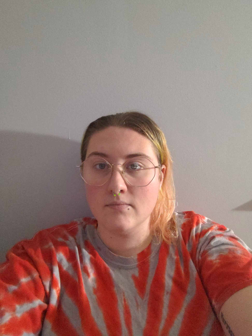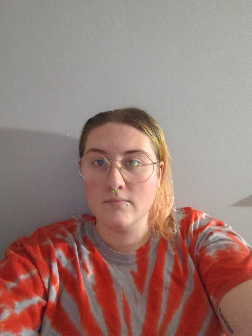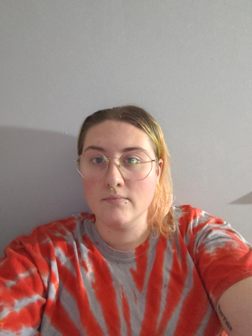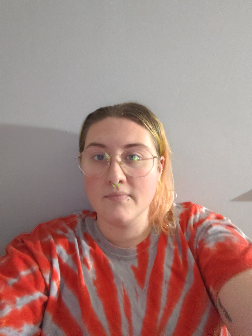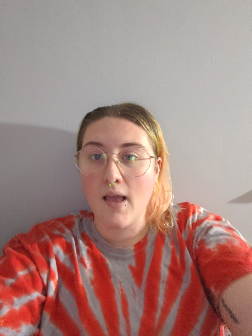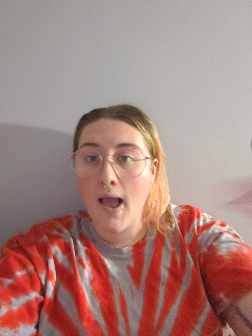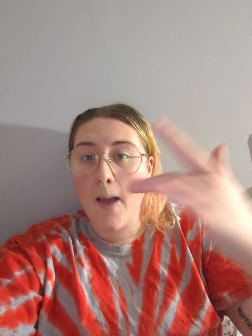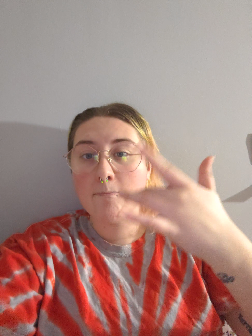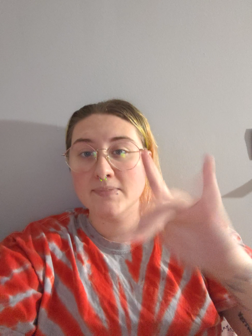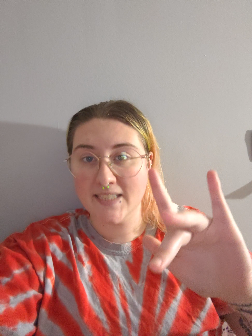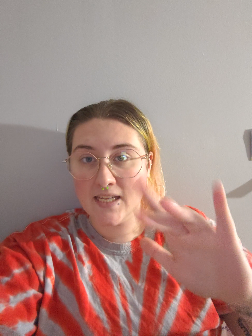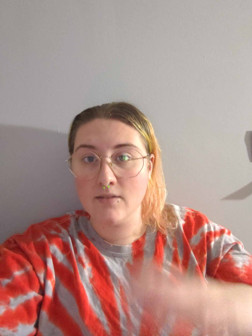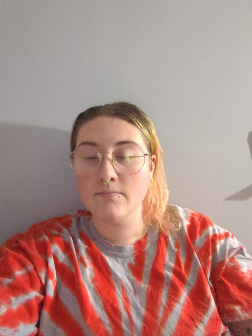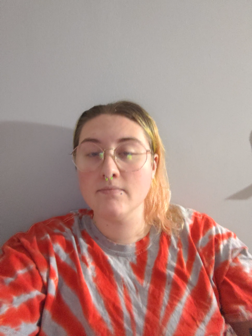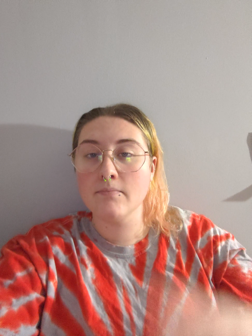empty